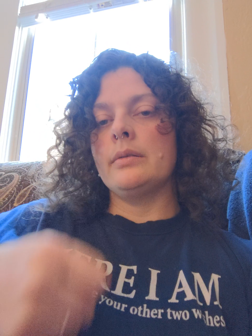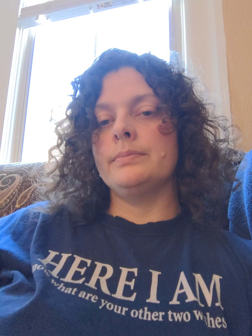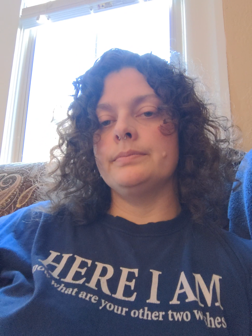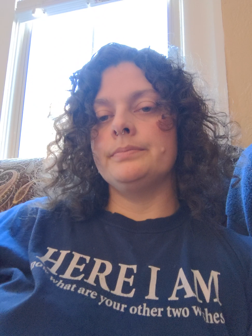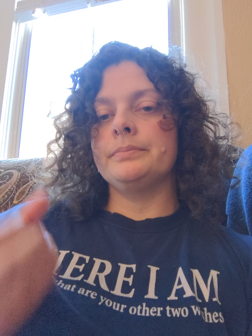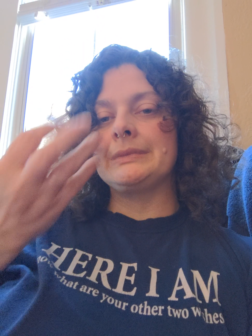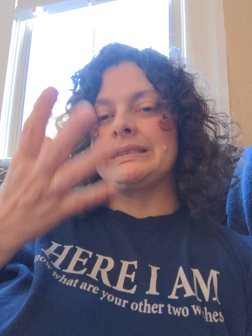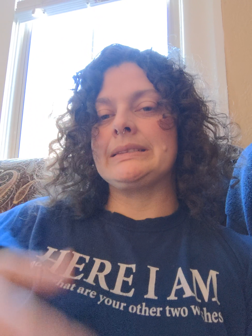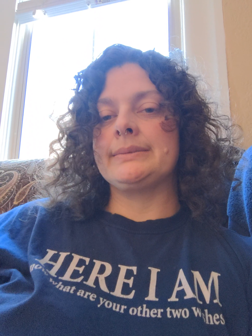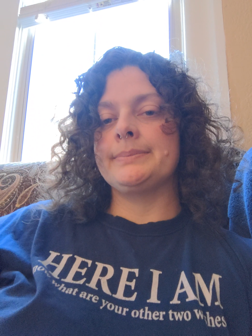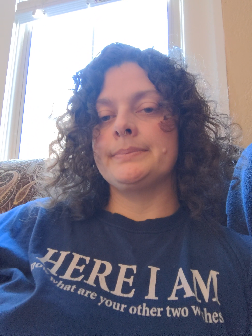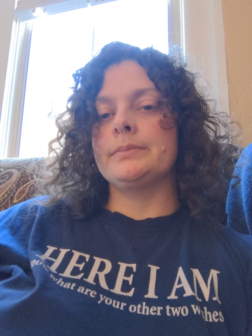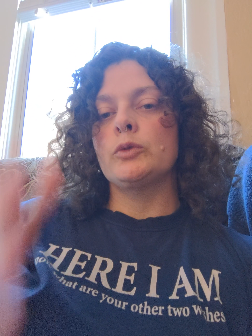many